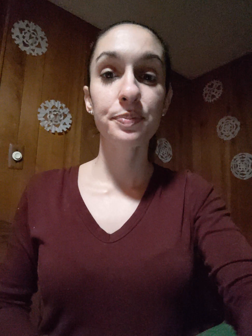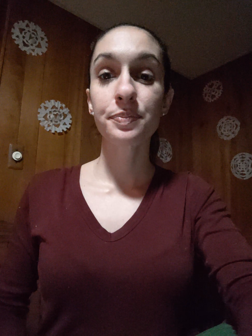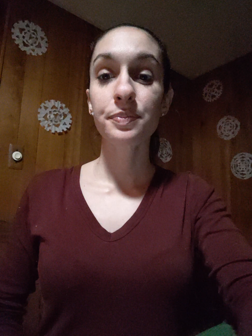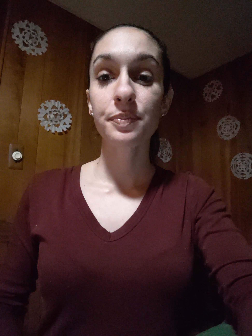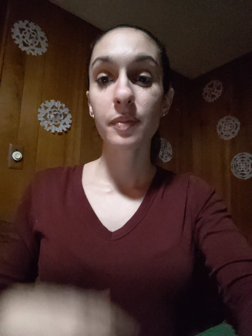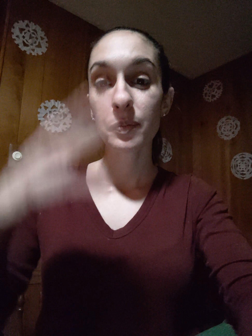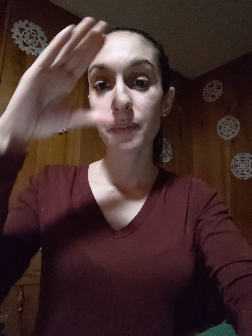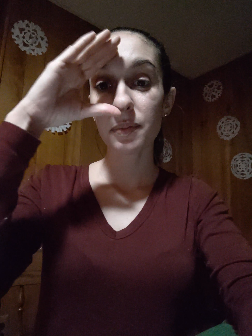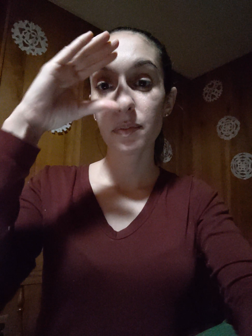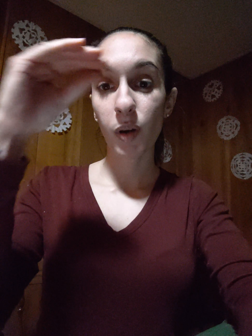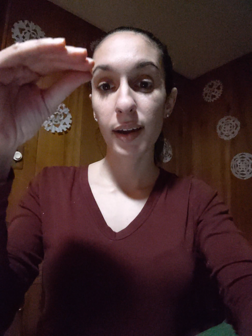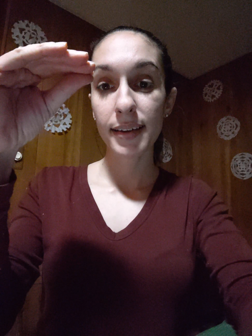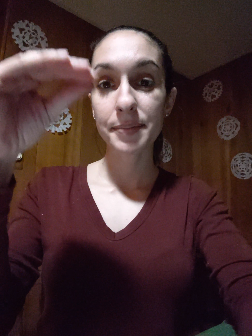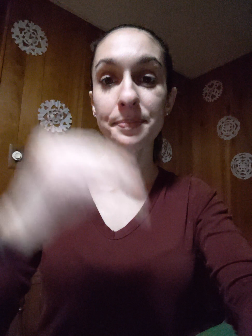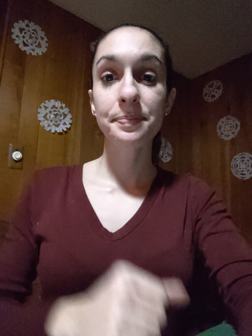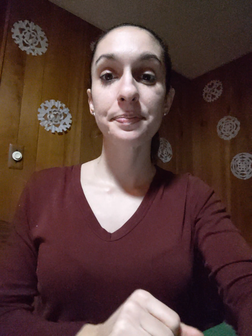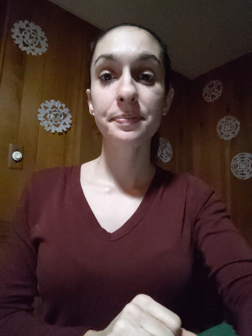boy